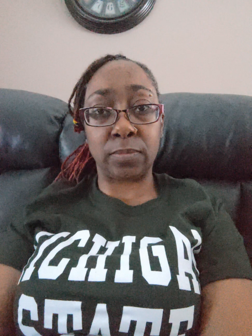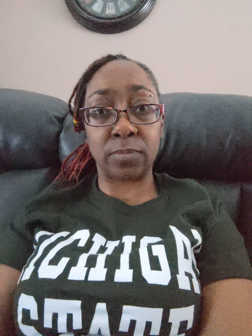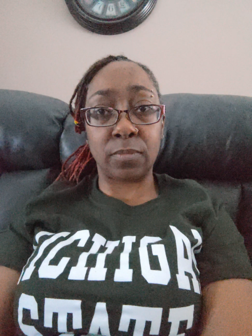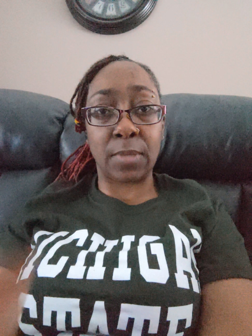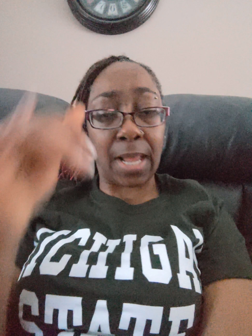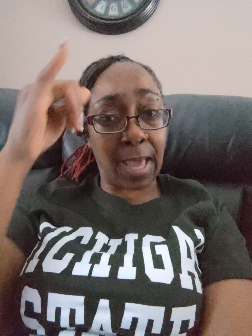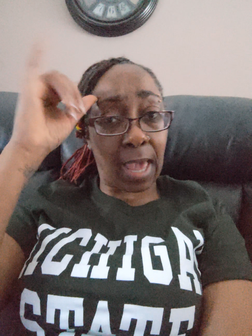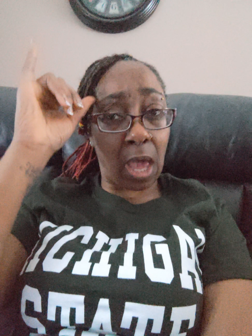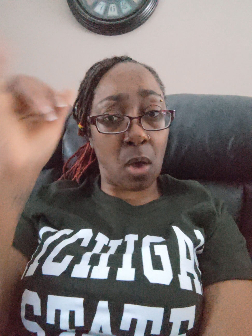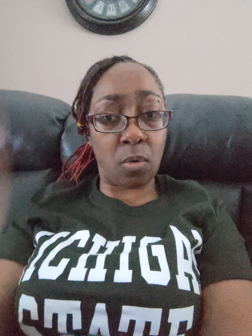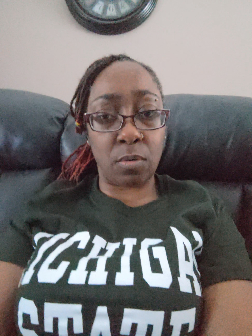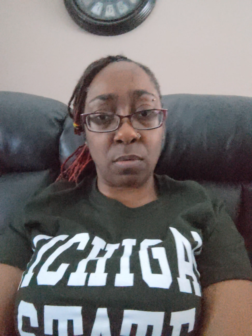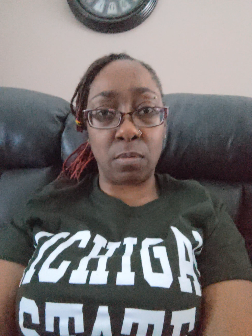cow